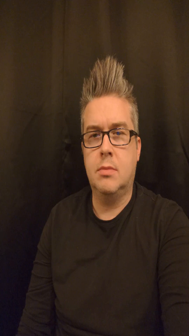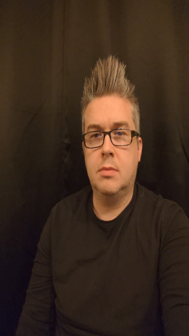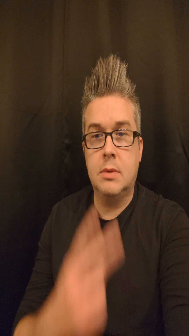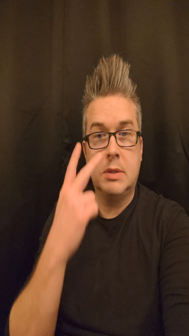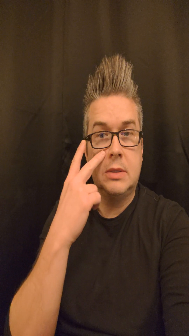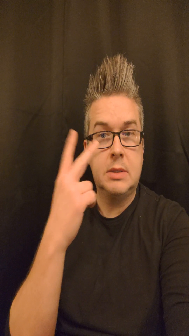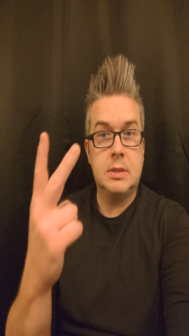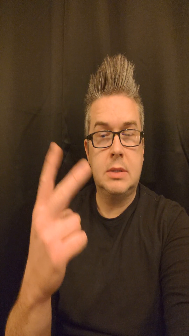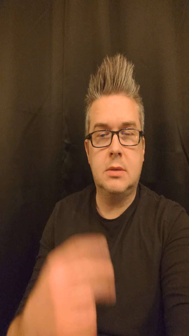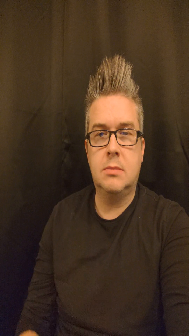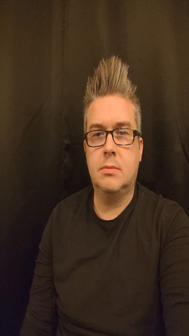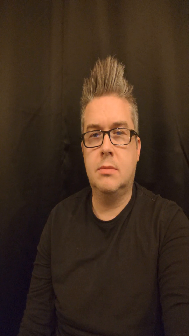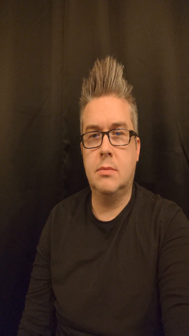see